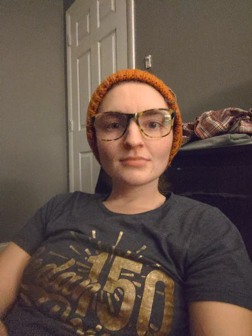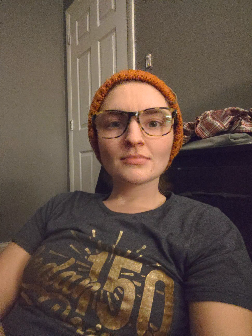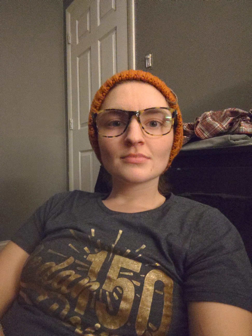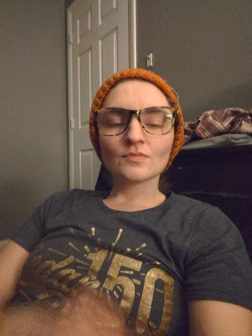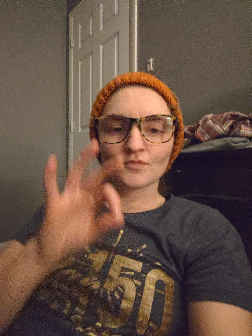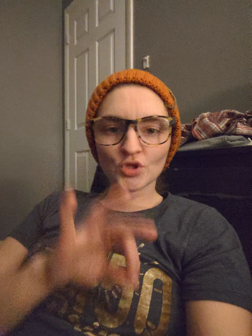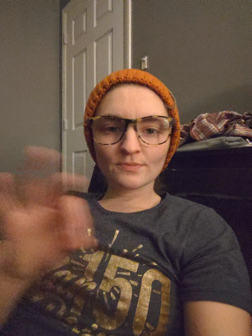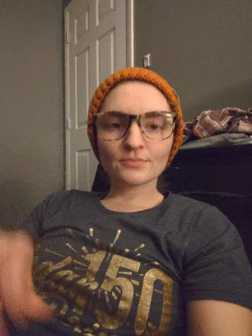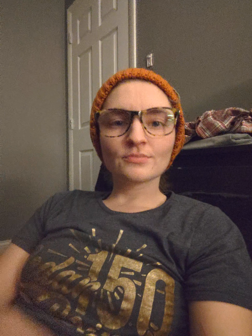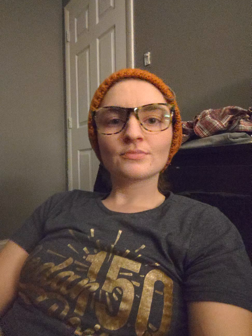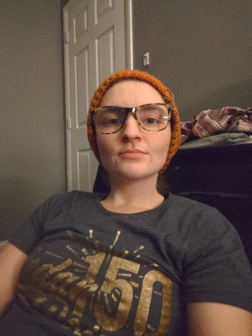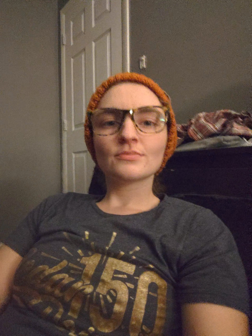french fries